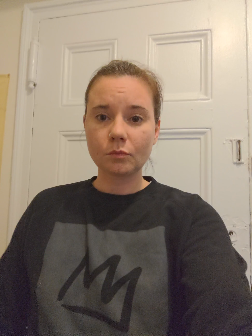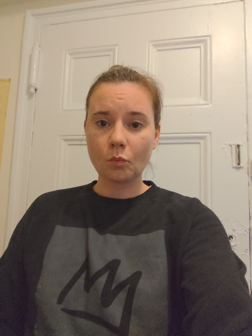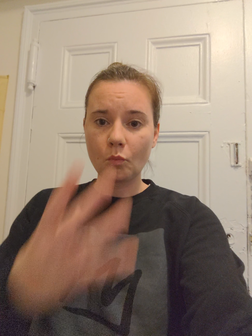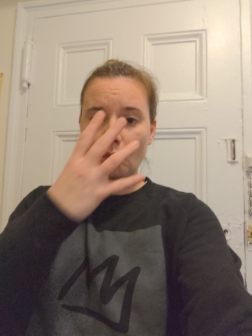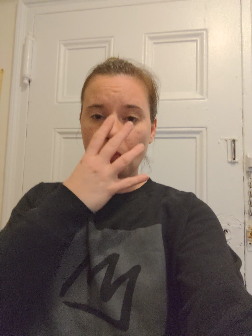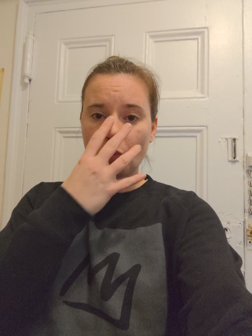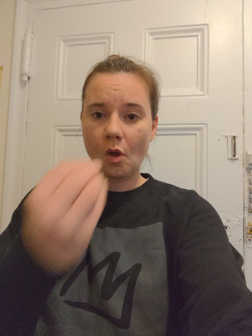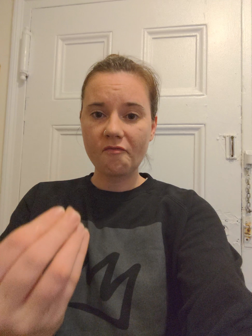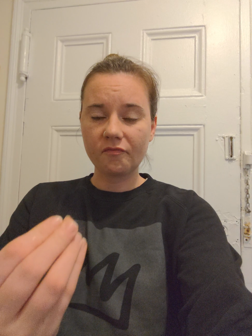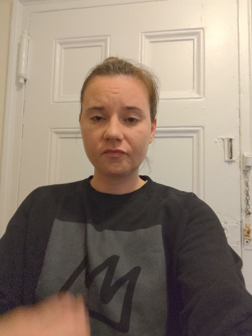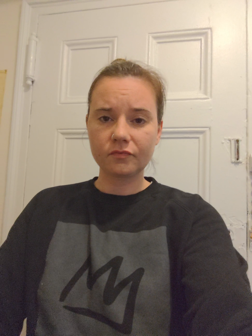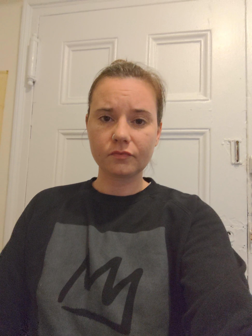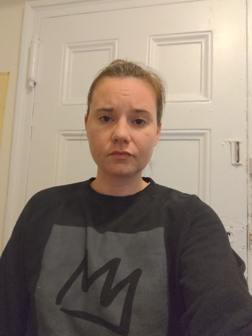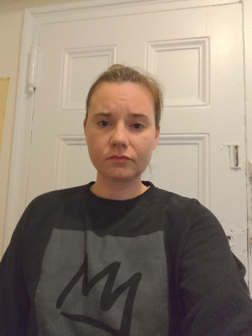wolf